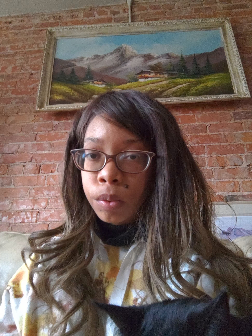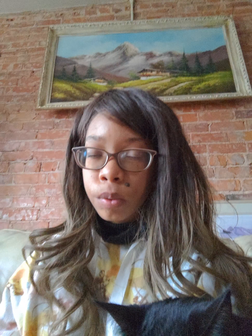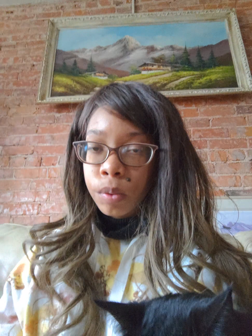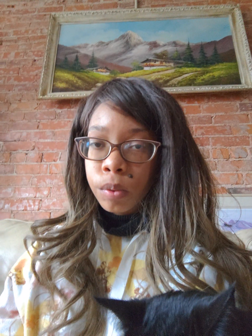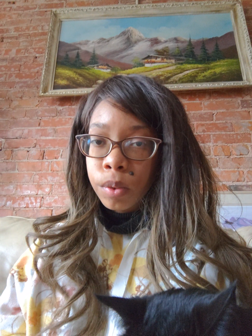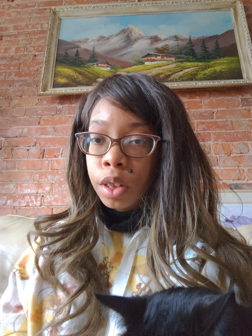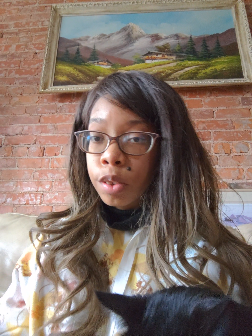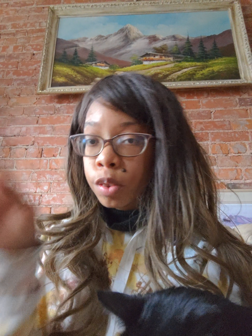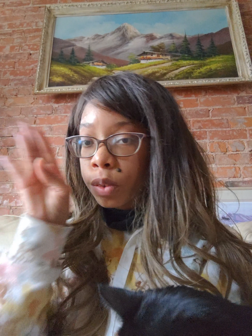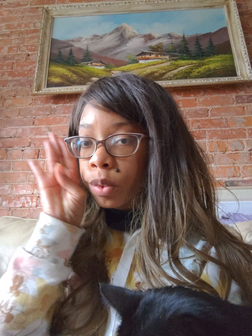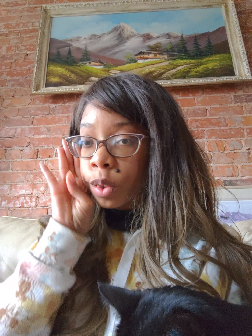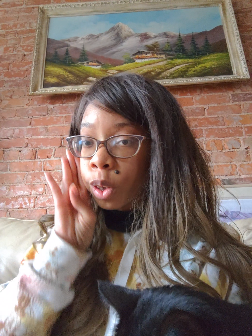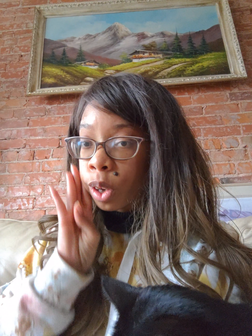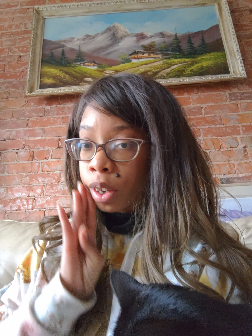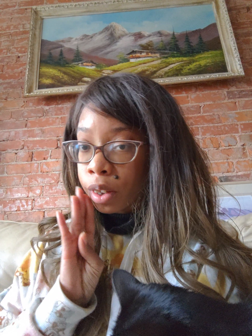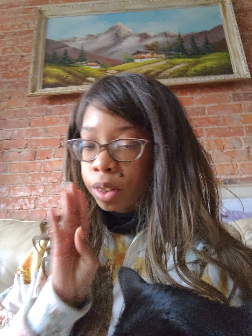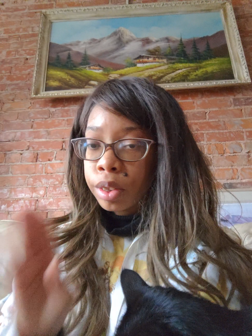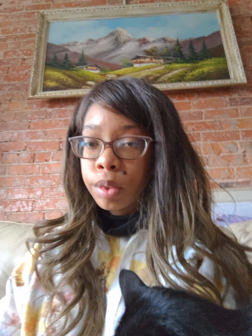brown